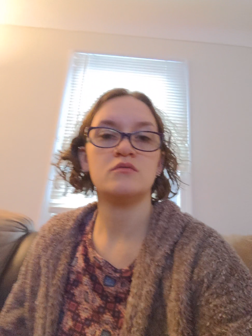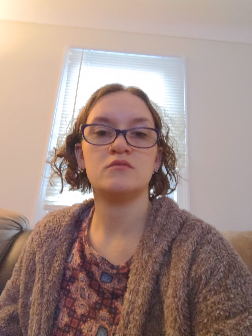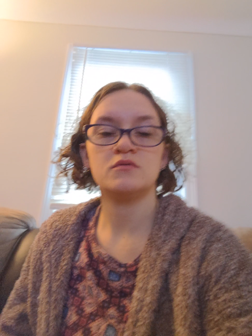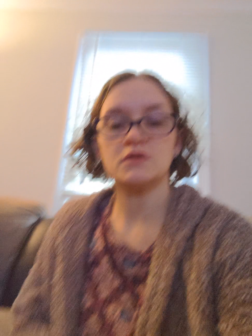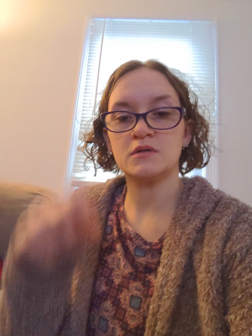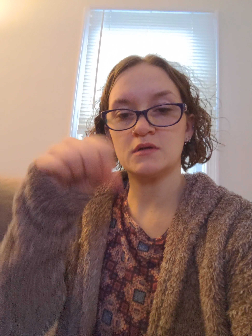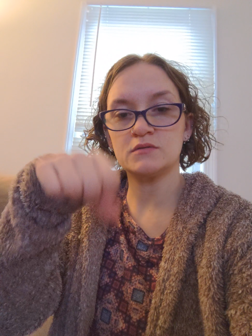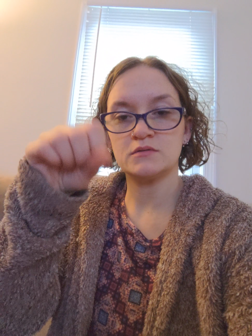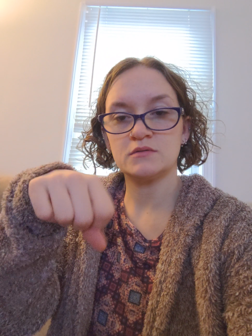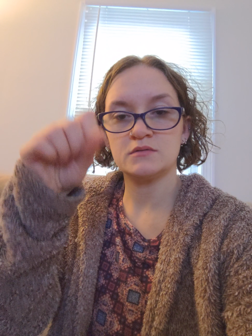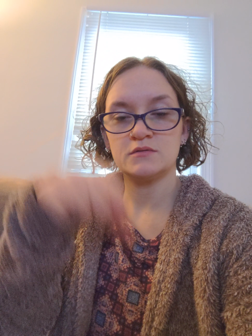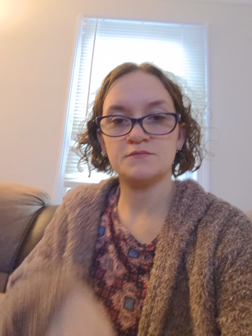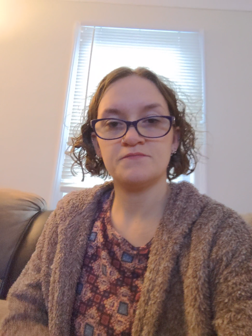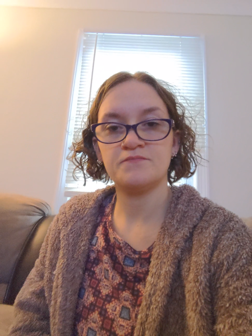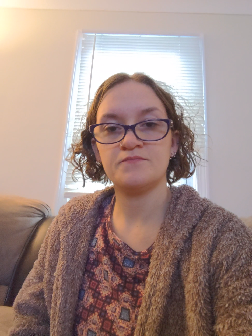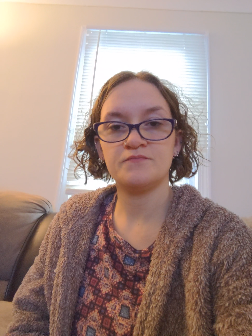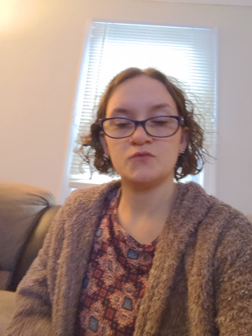yes